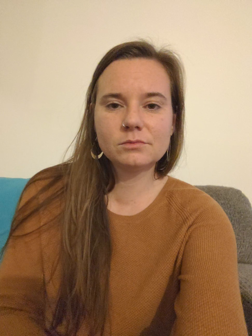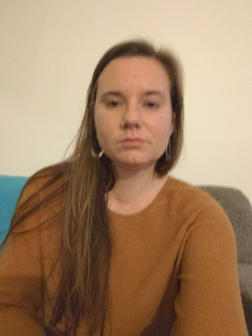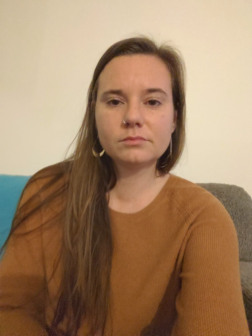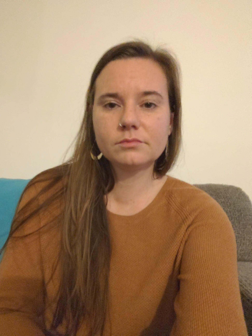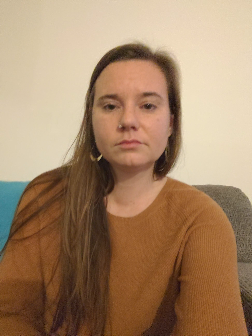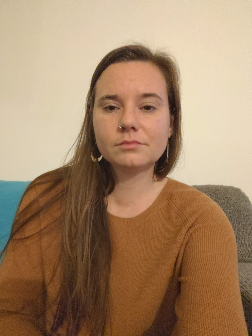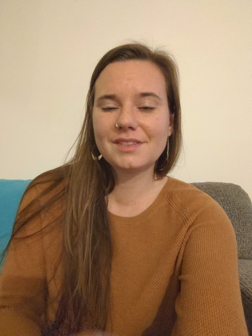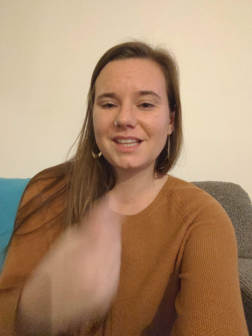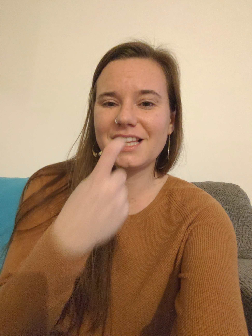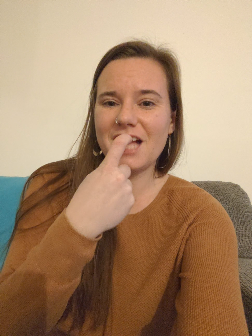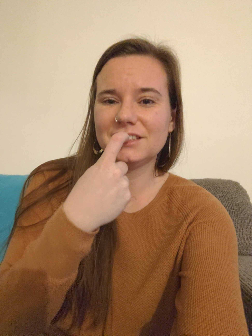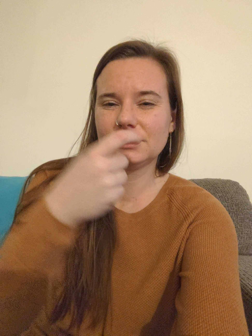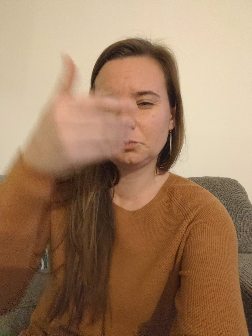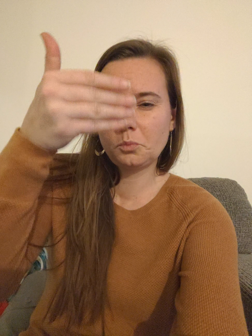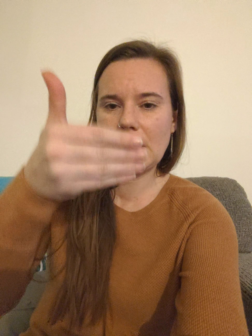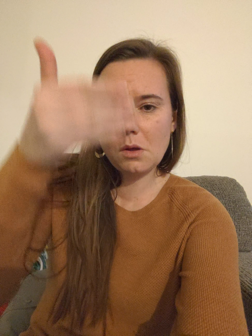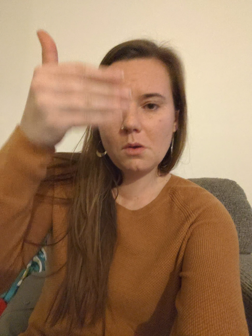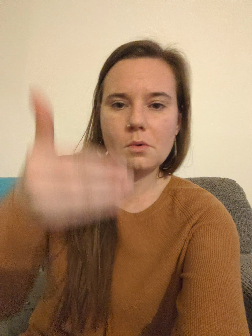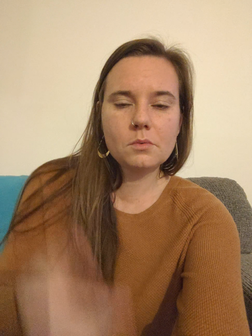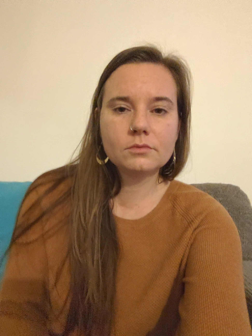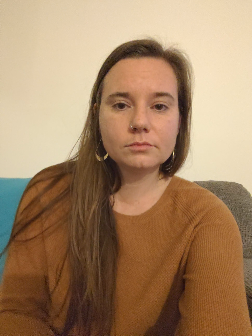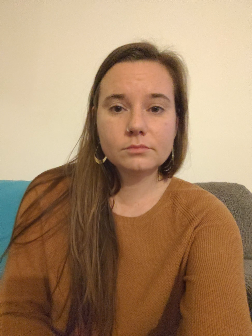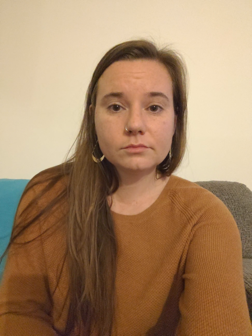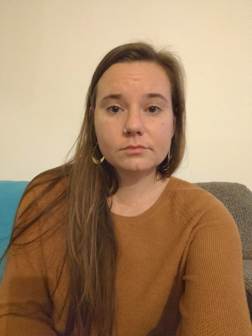window